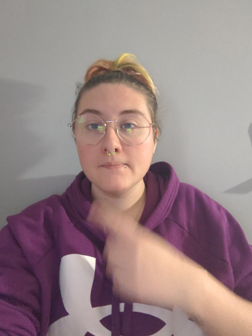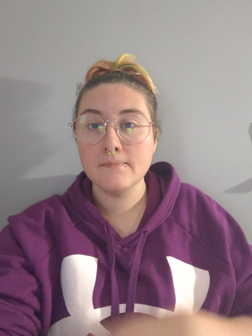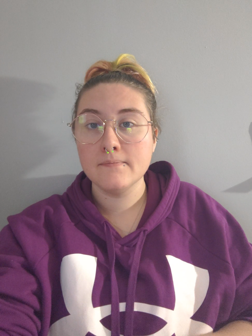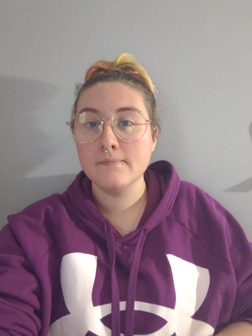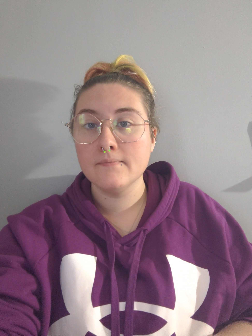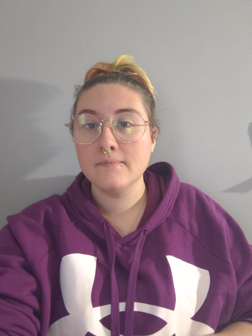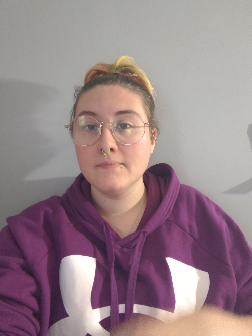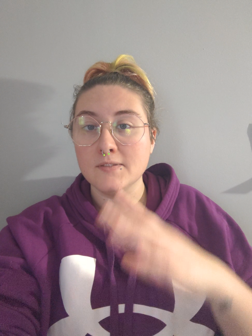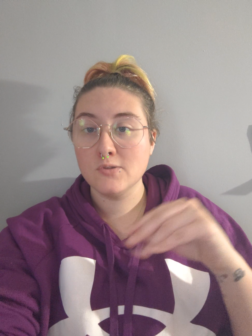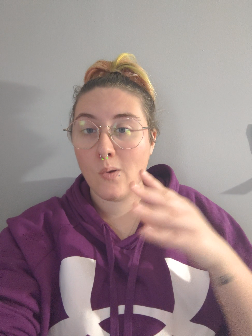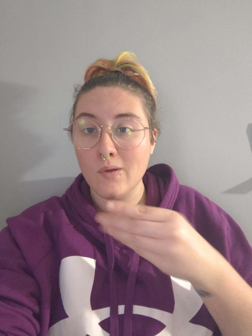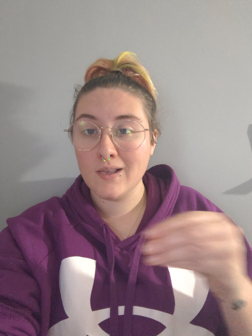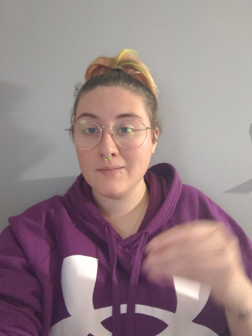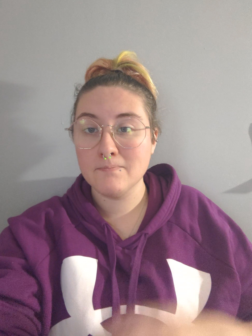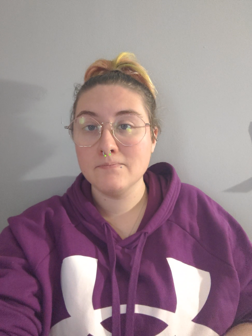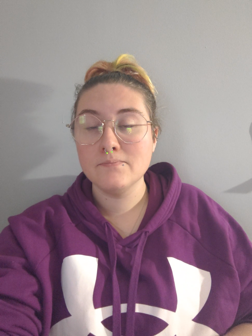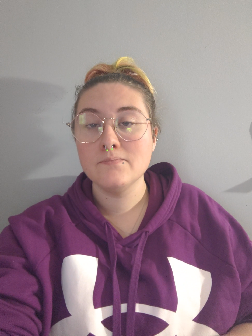story